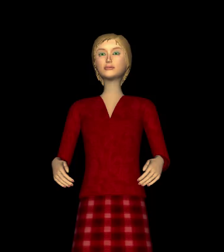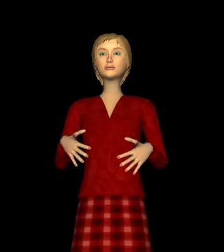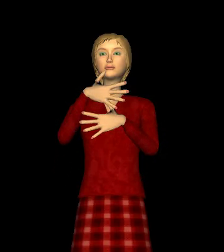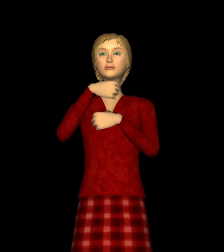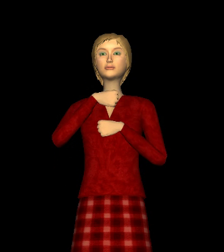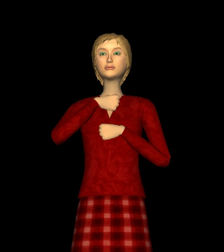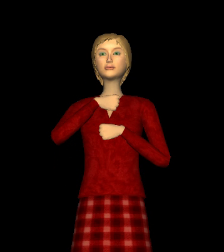يستقبل